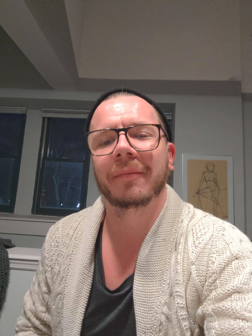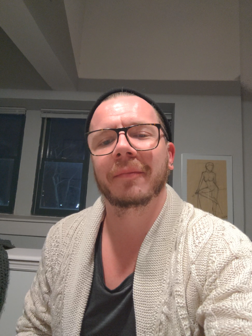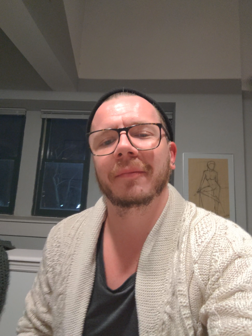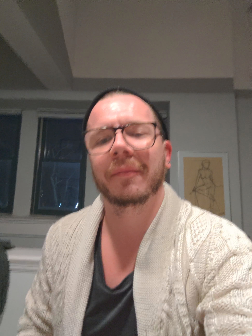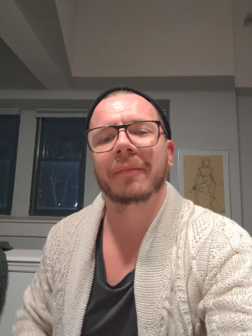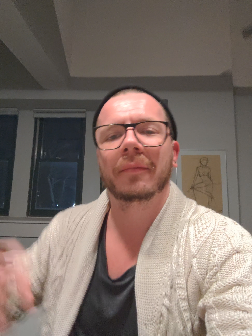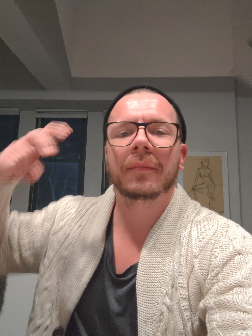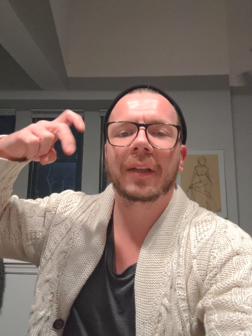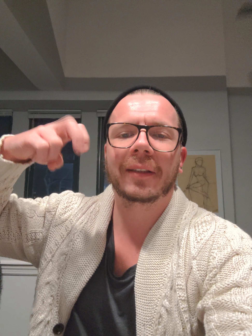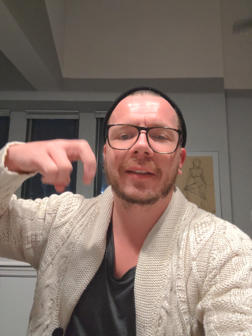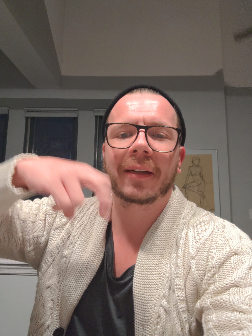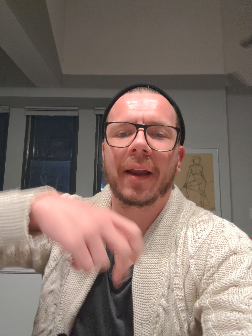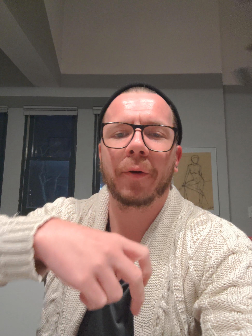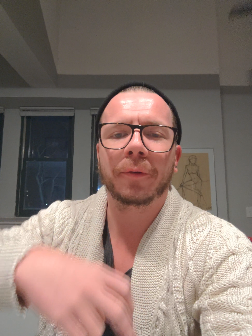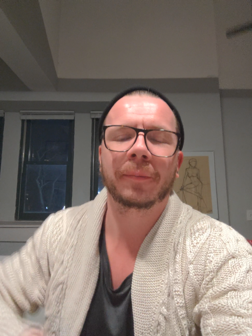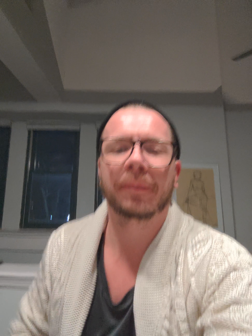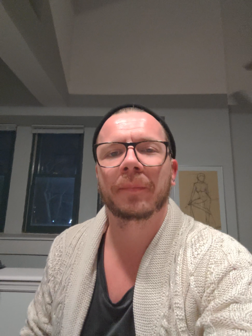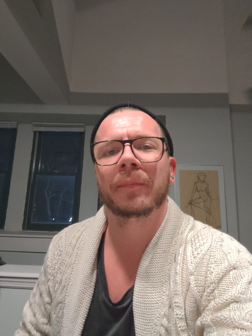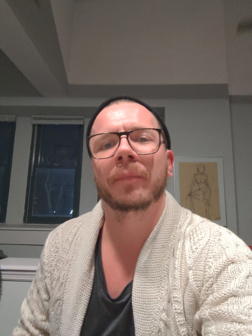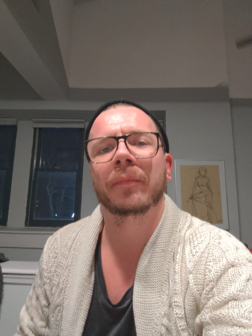stairs